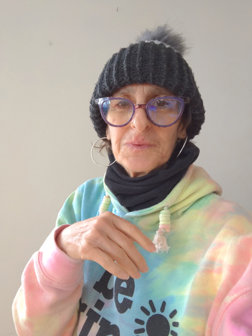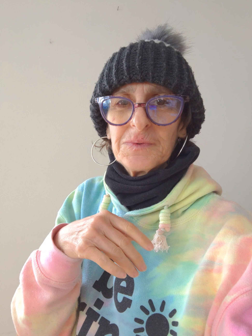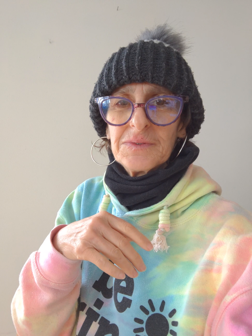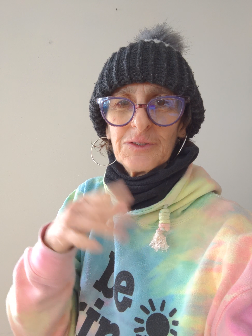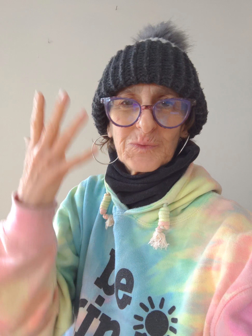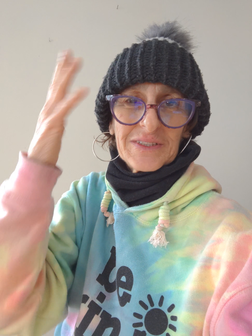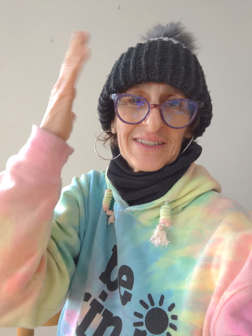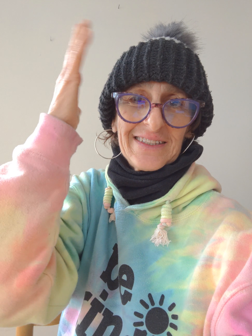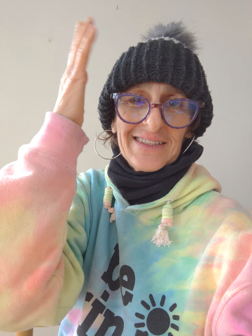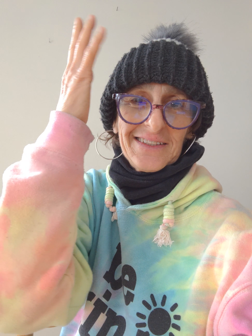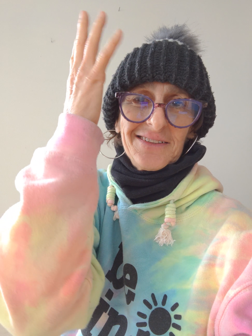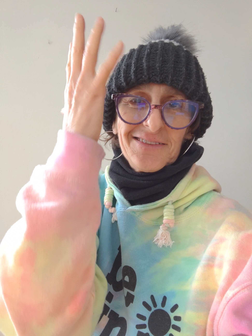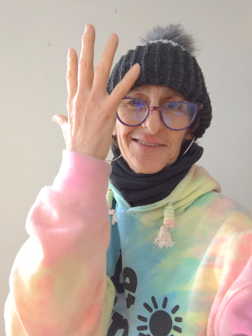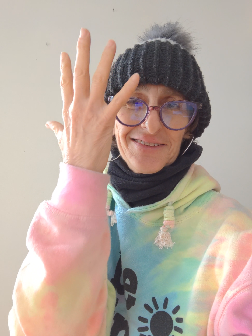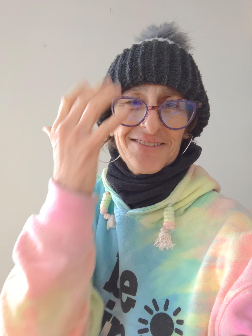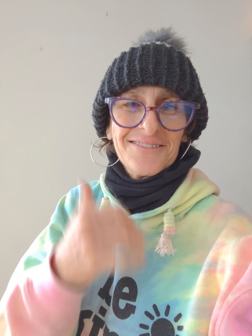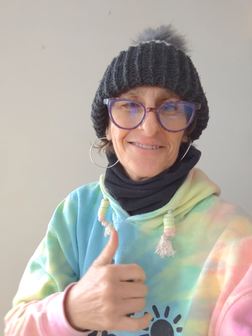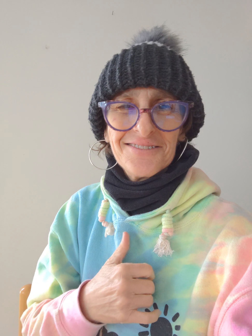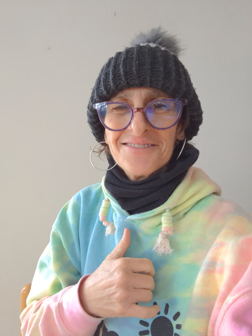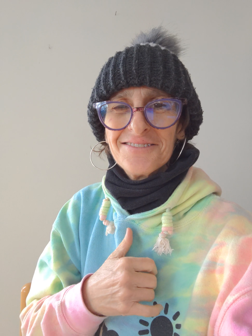tree